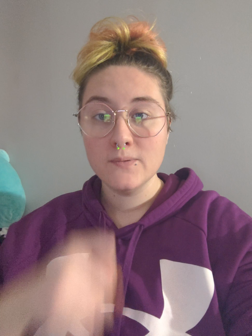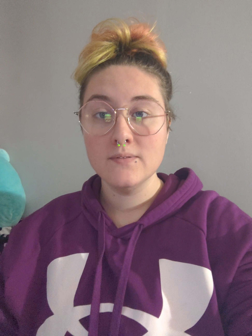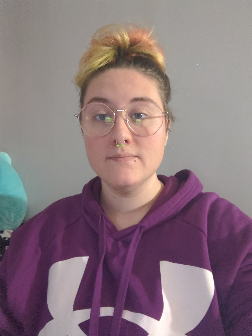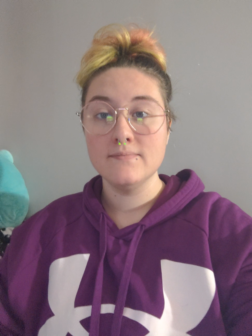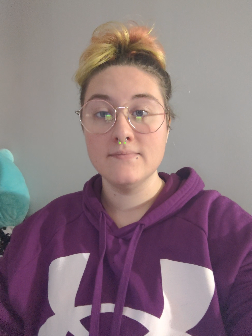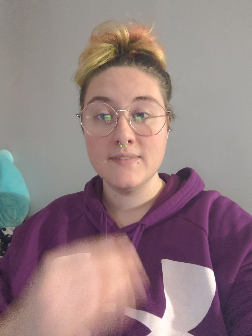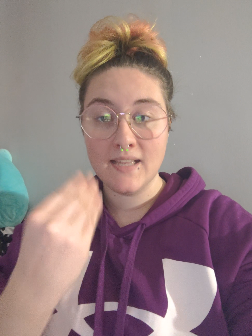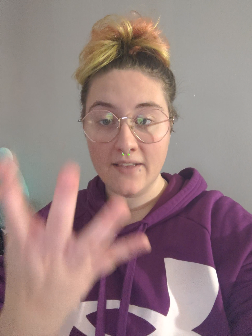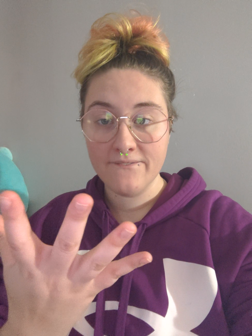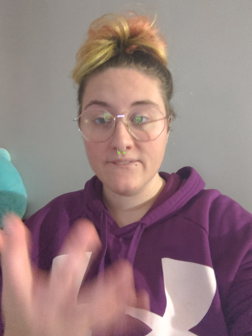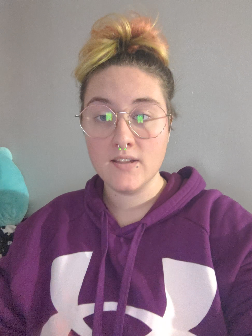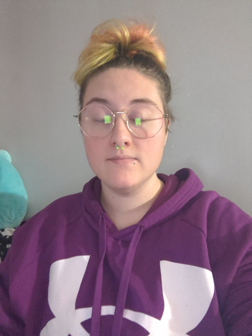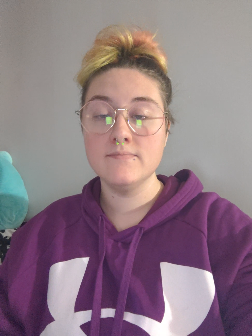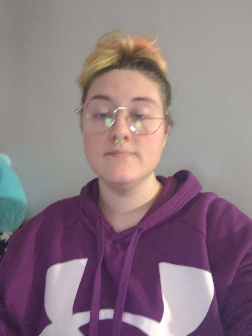give